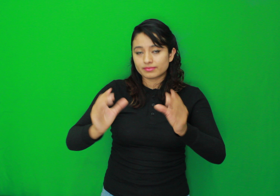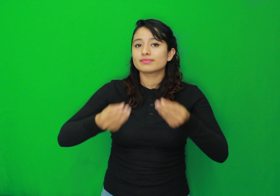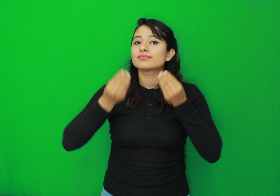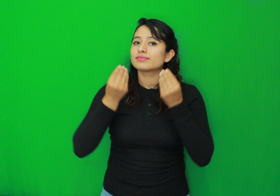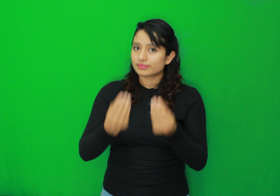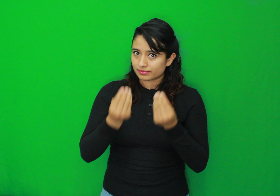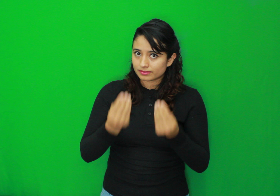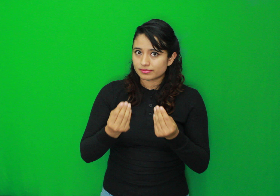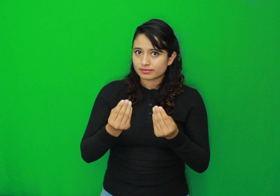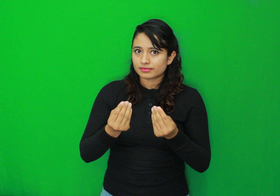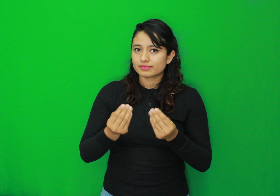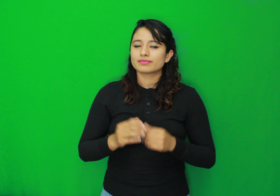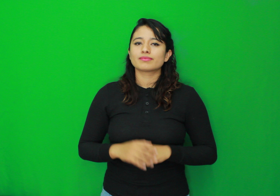mucho